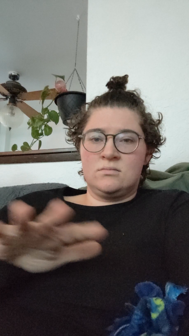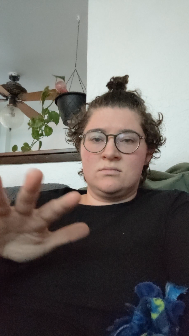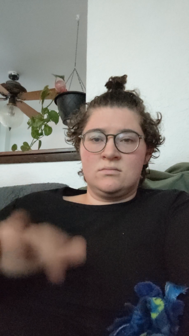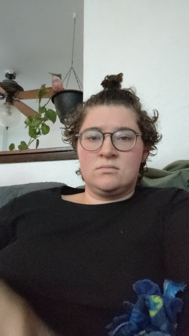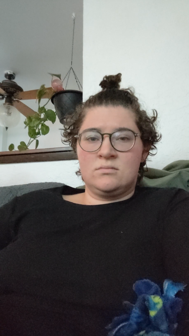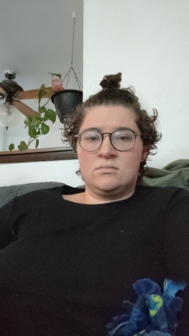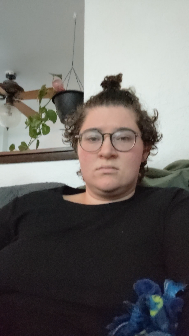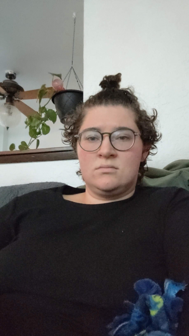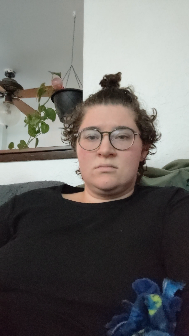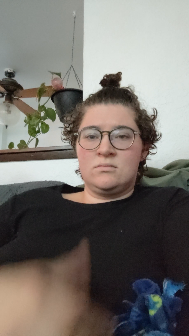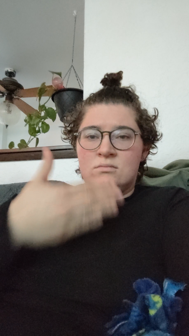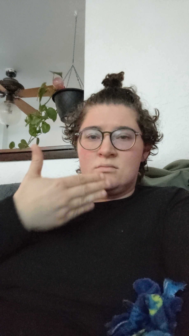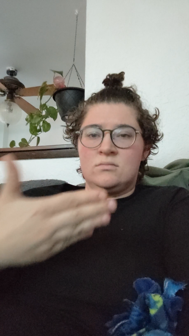good